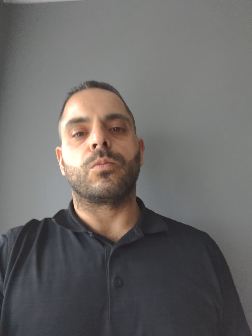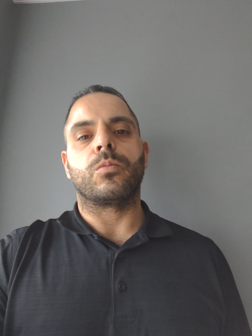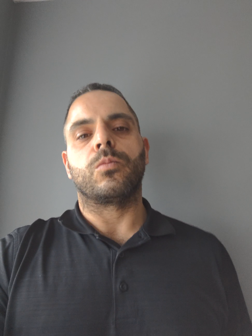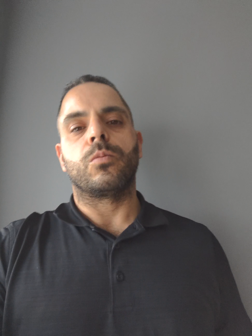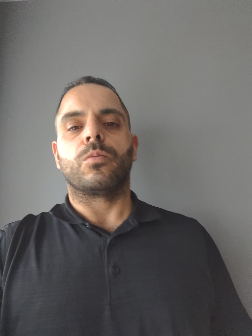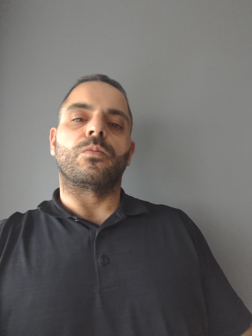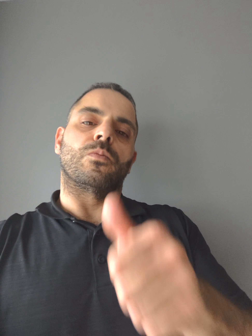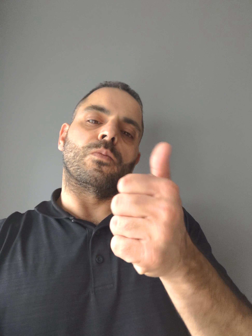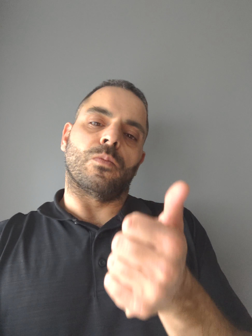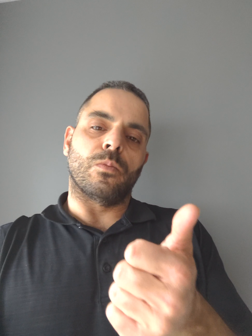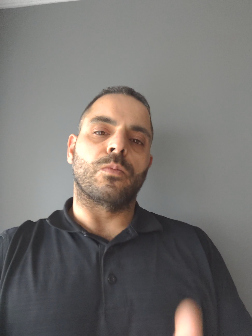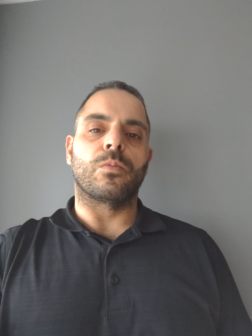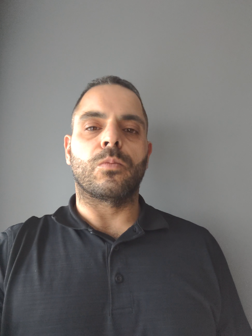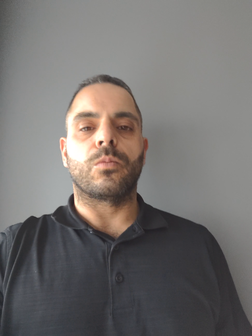another